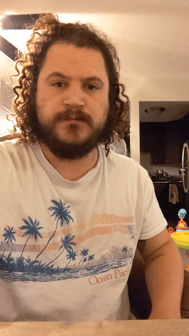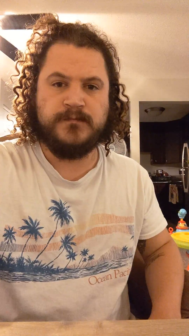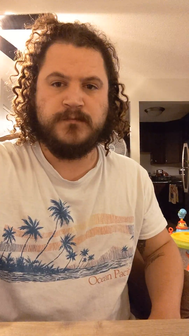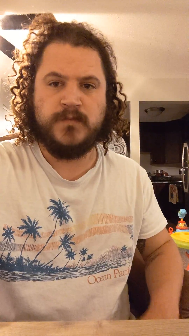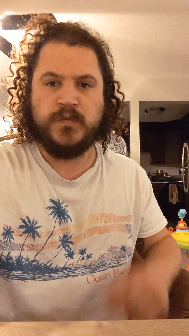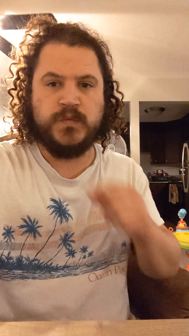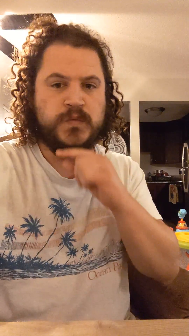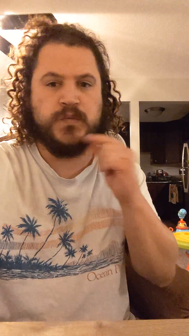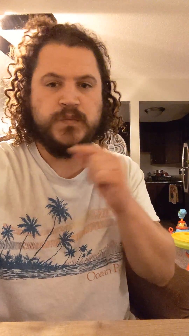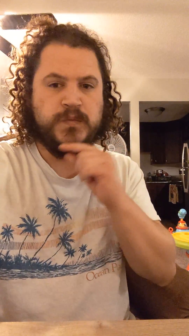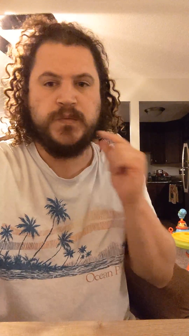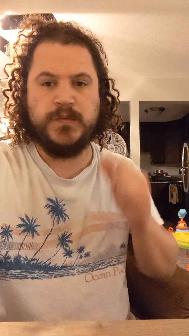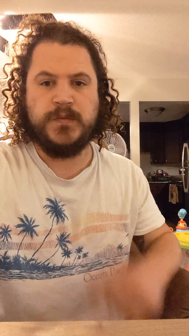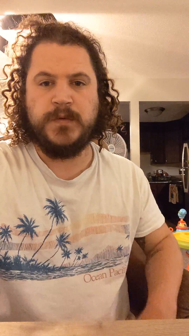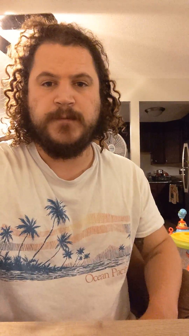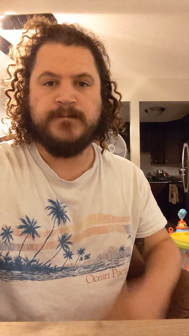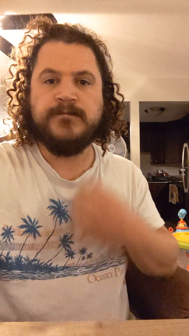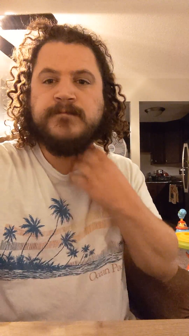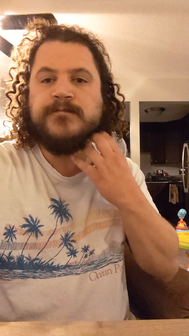glue